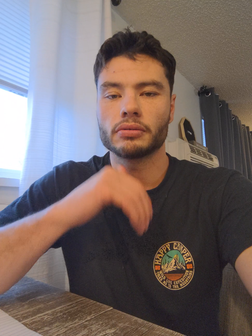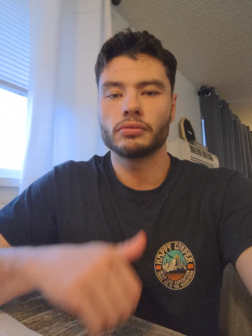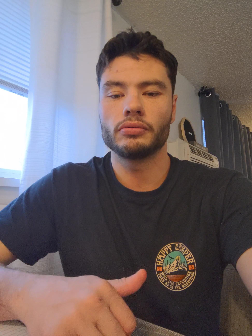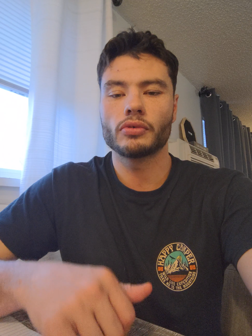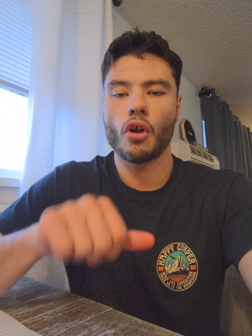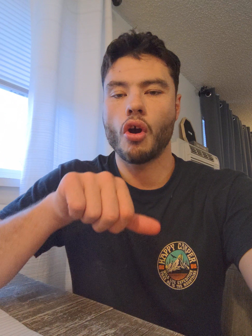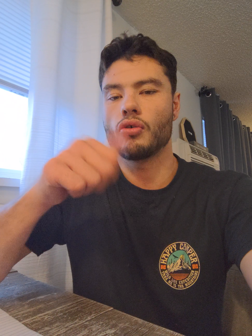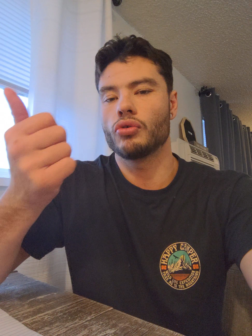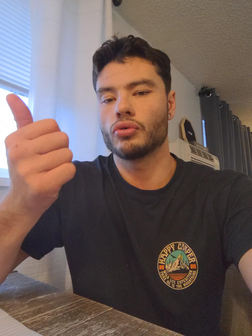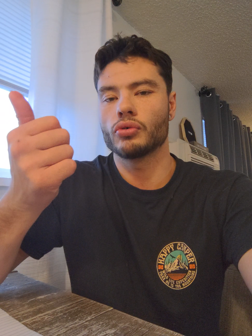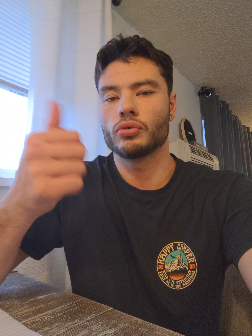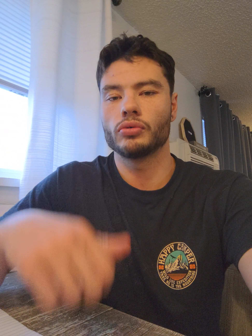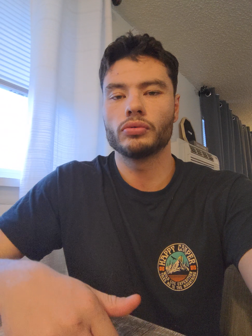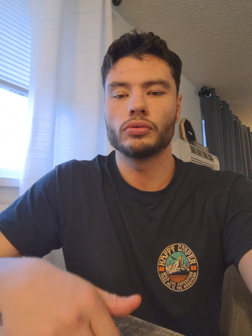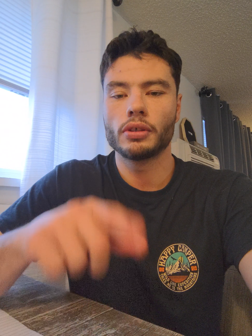another